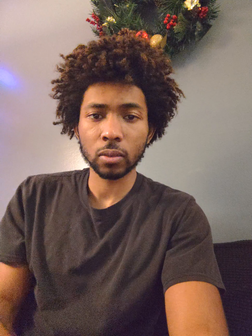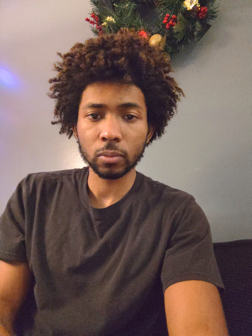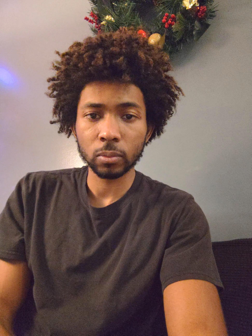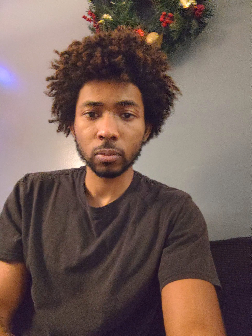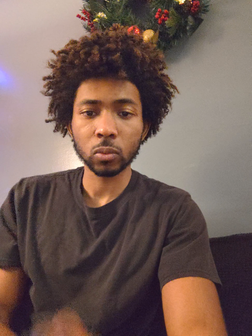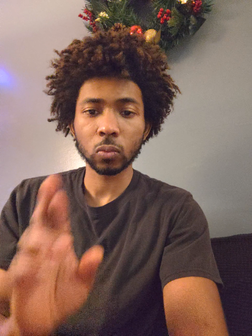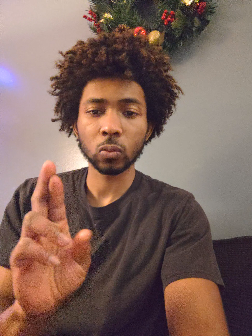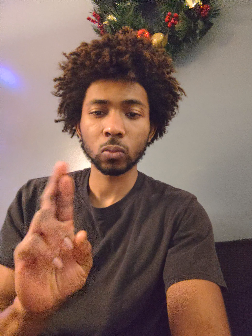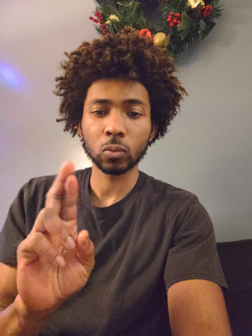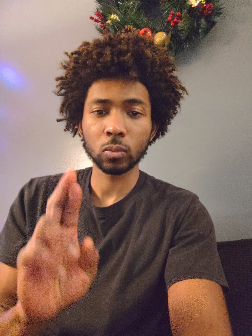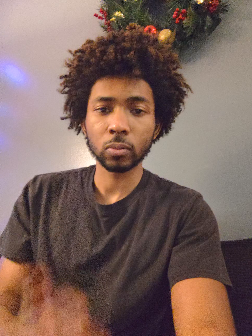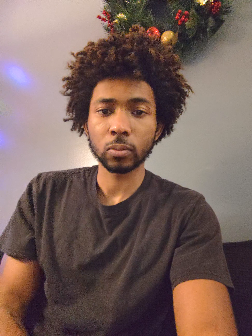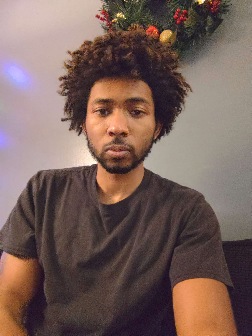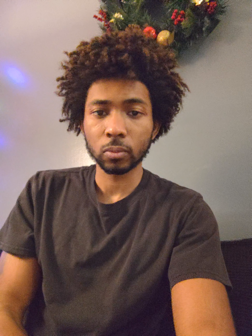refrigerator